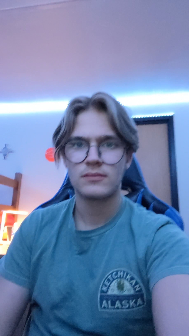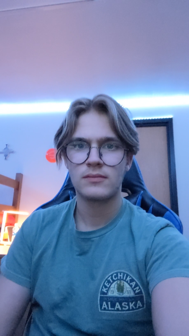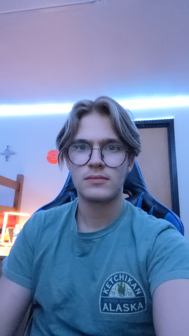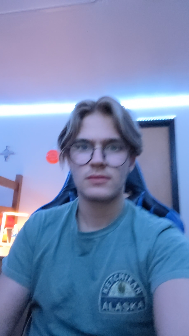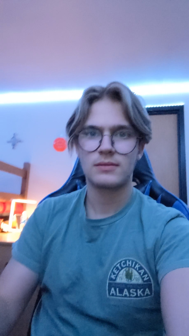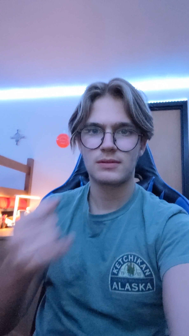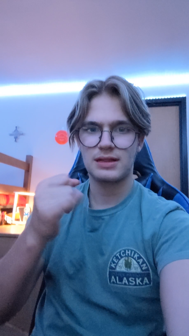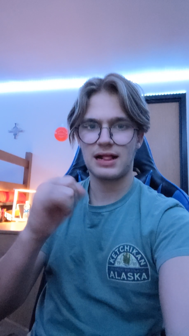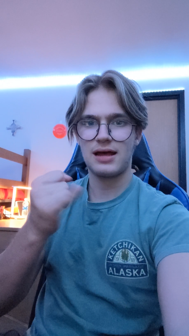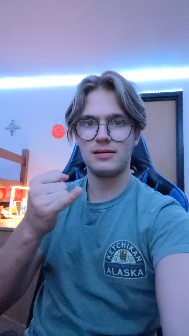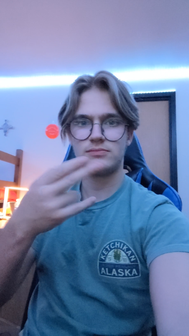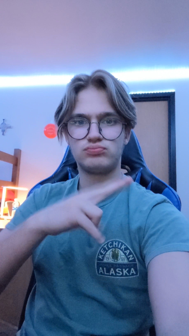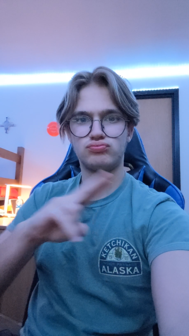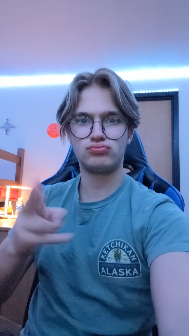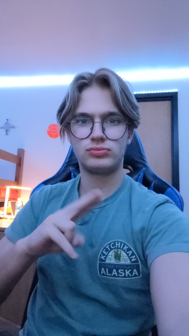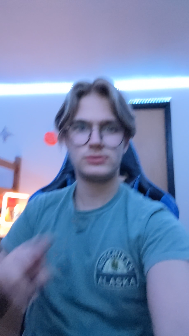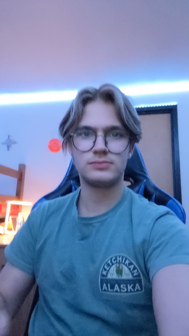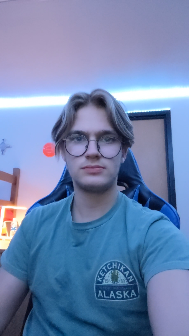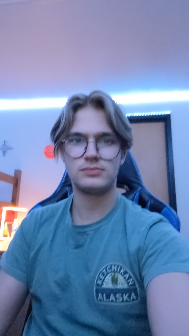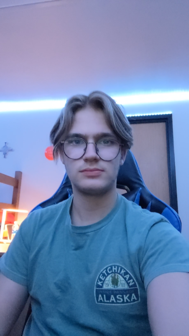jelly